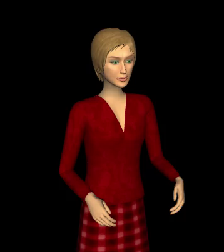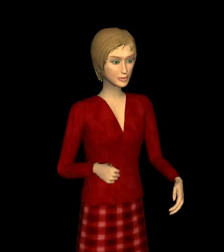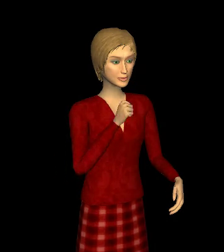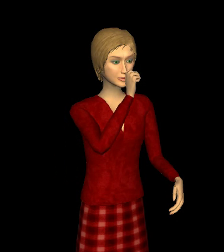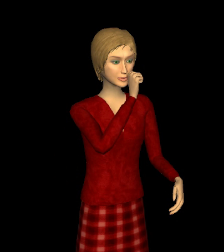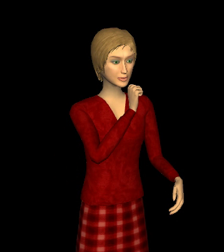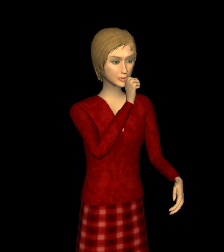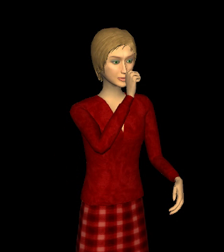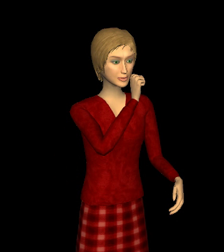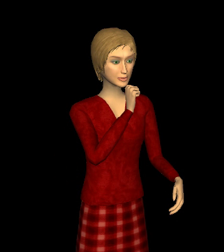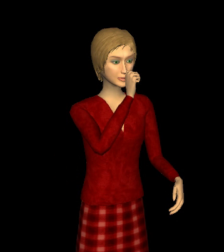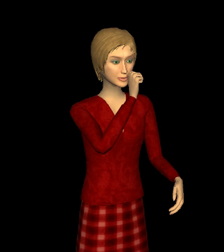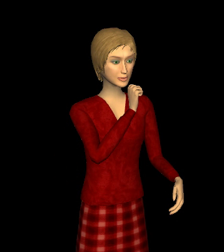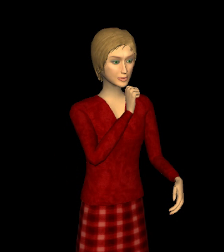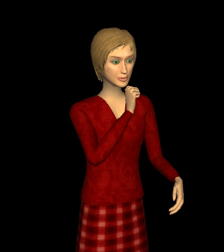جليد